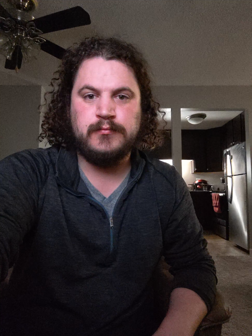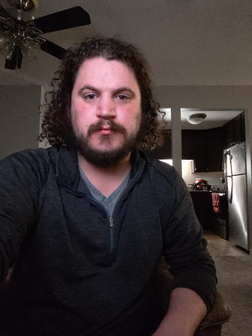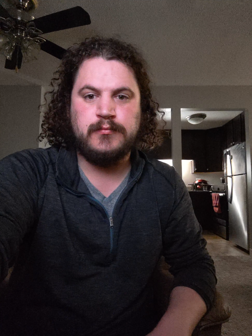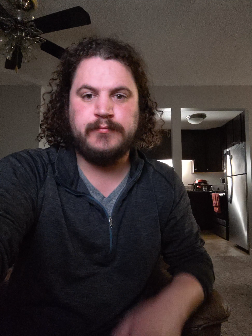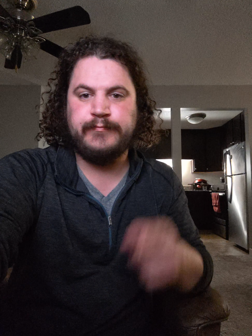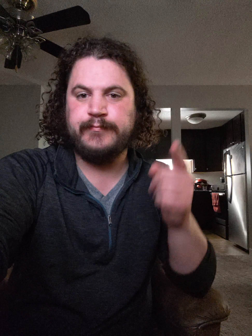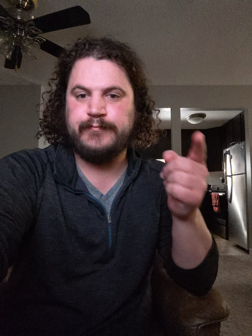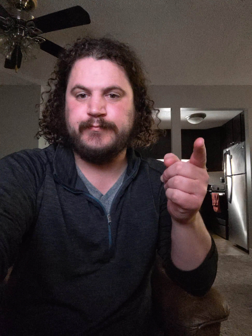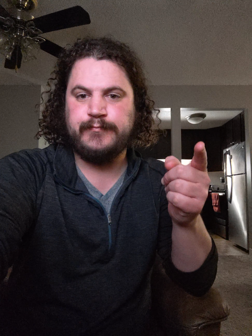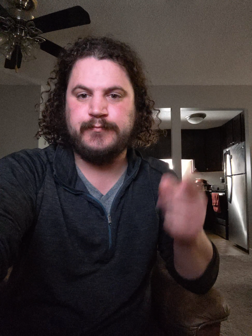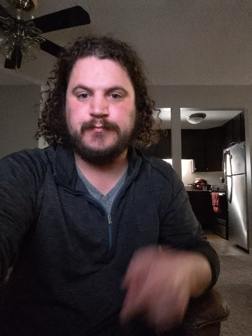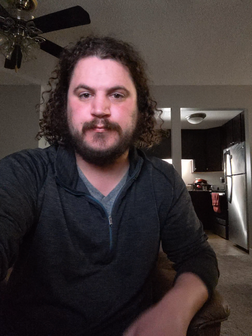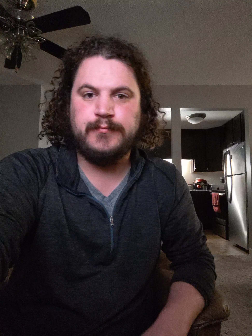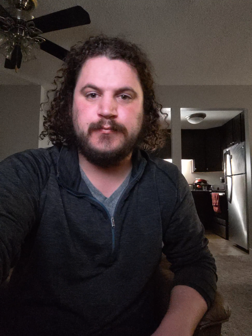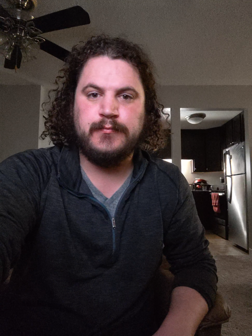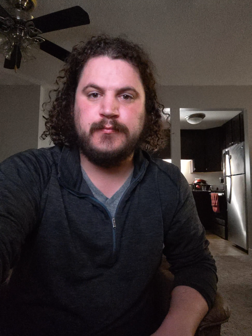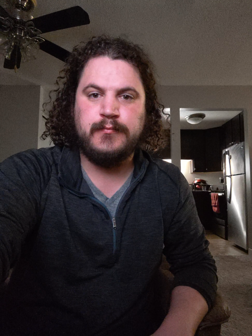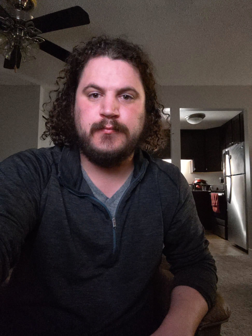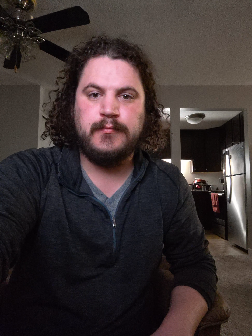he/she/it